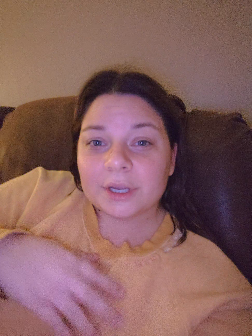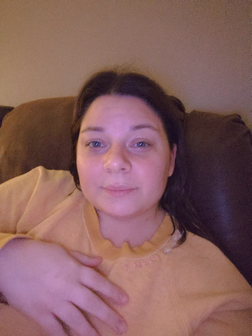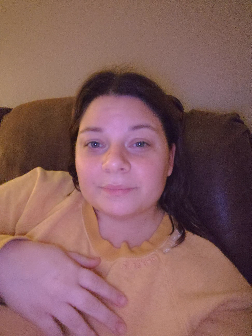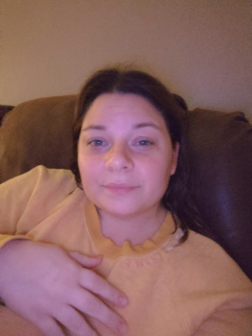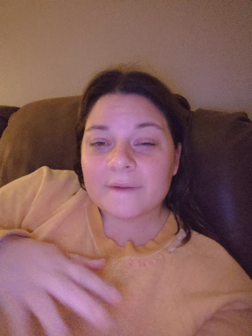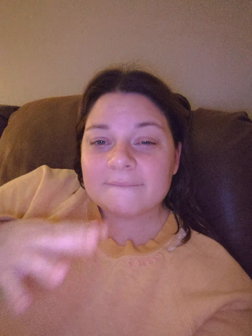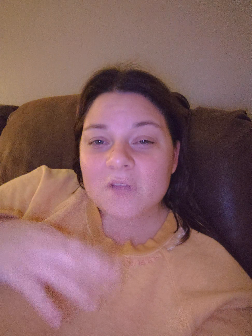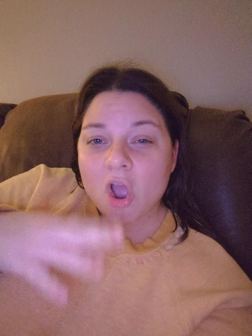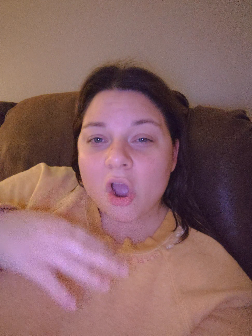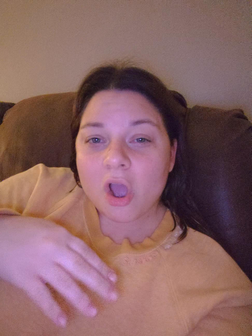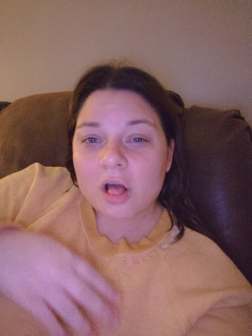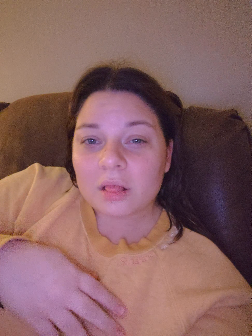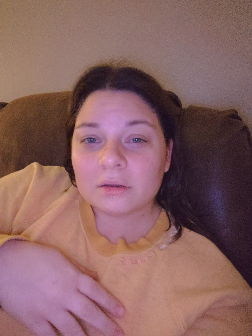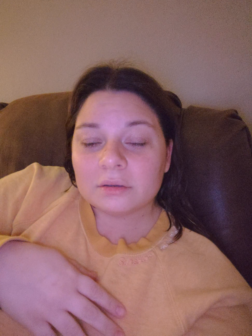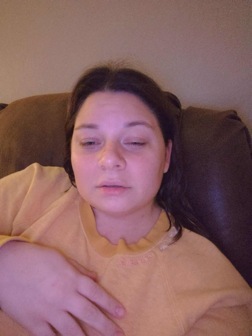fall